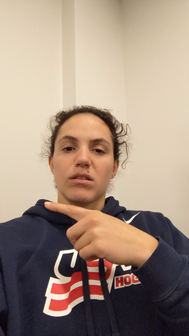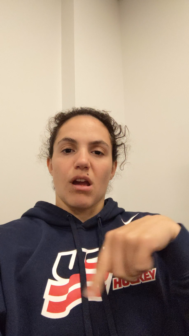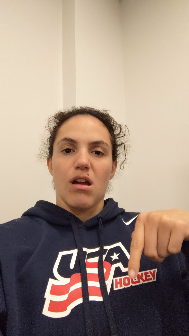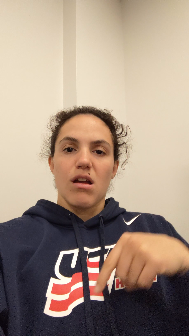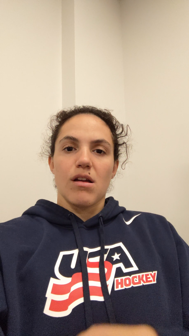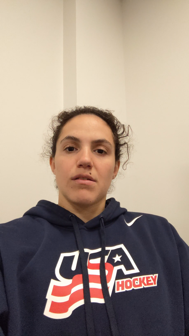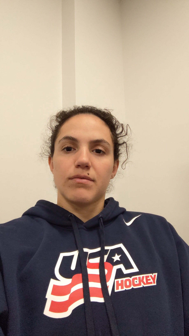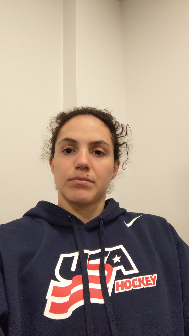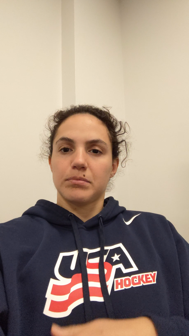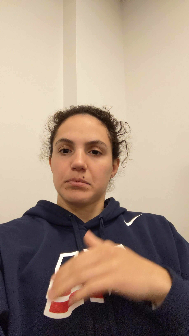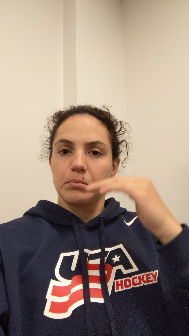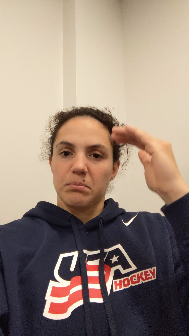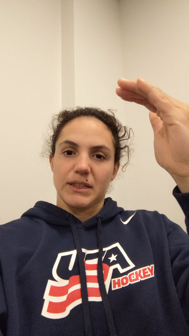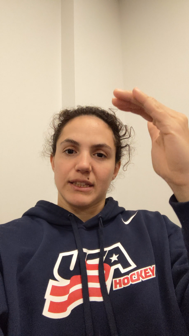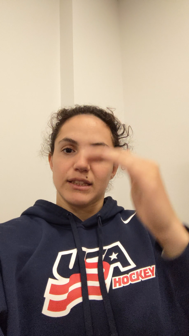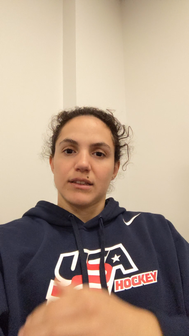big